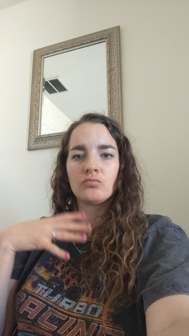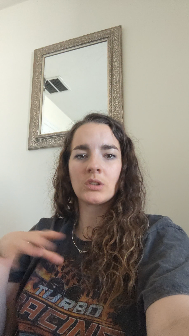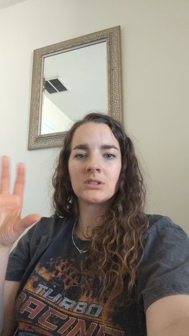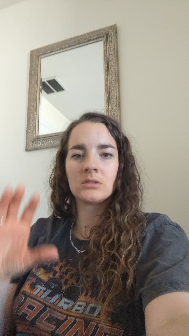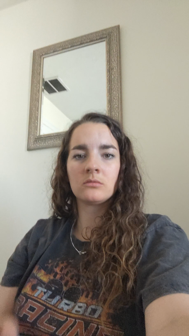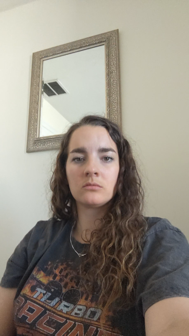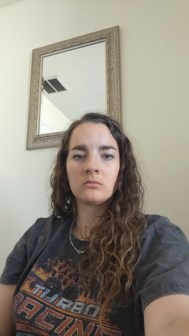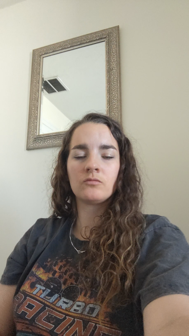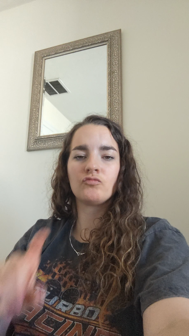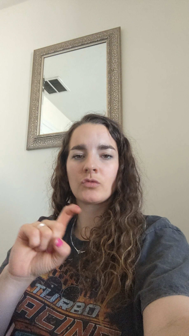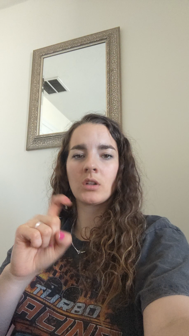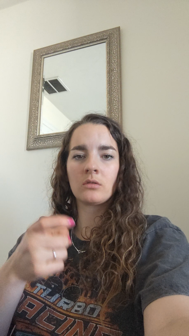friend